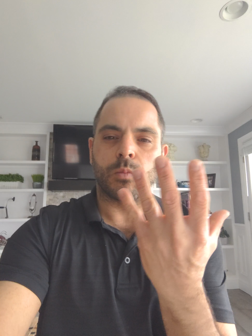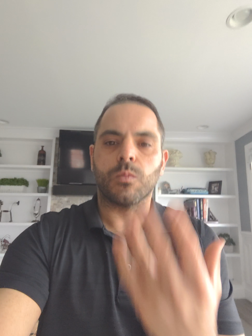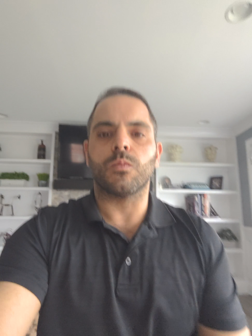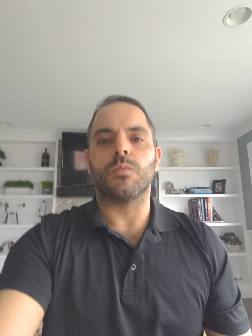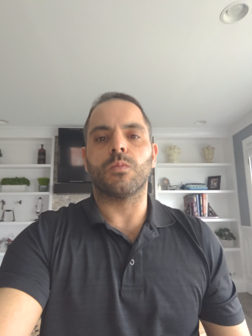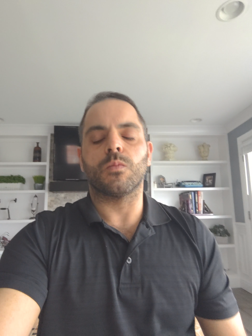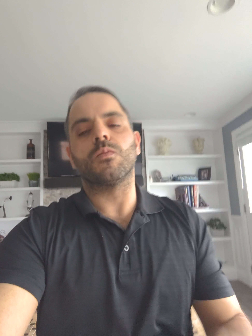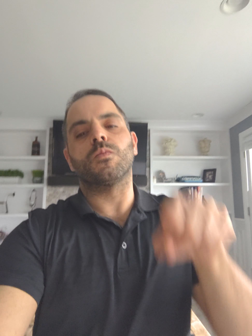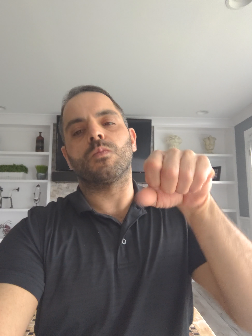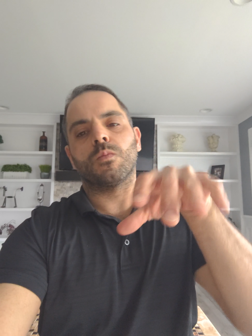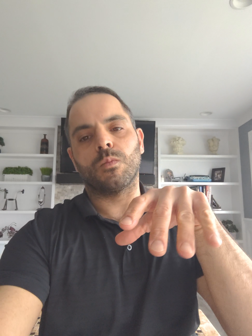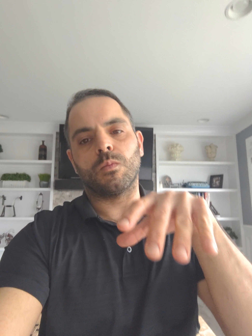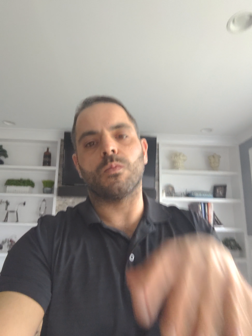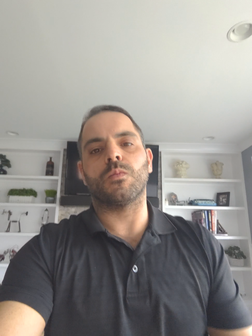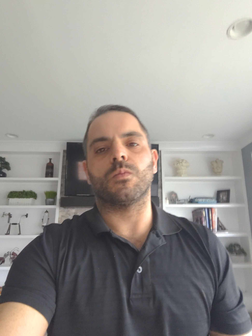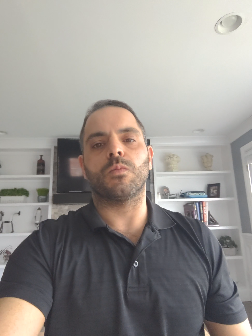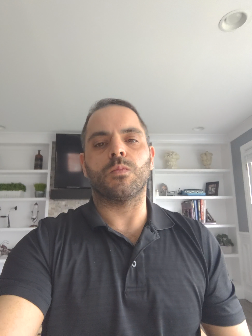drop